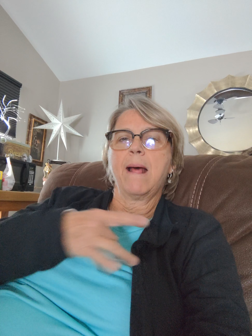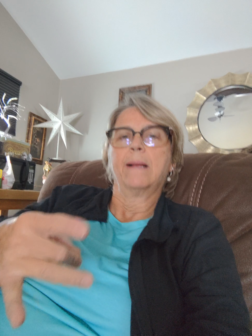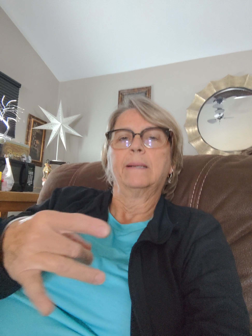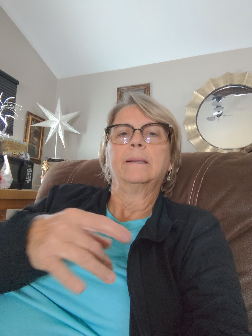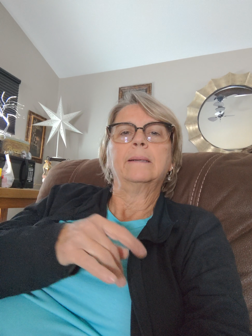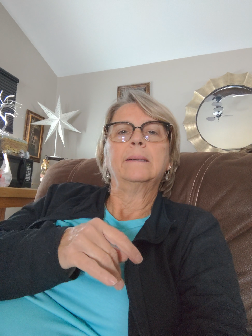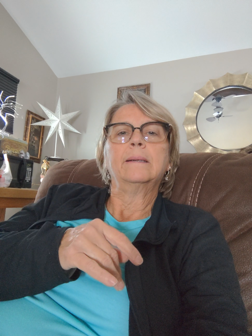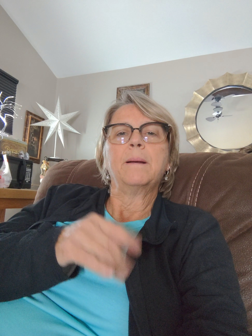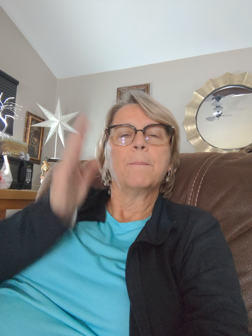like